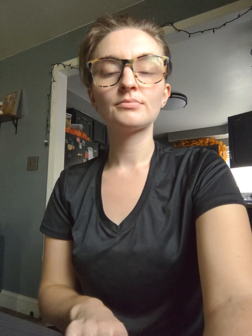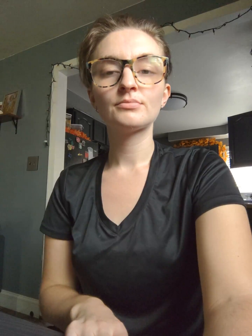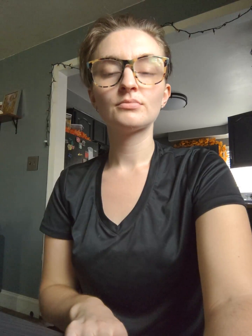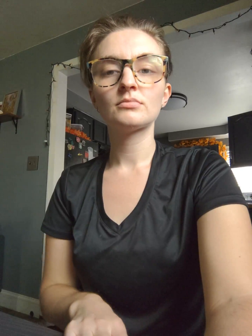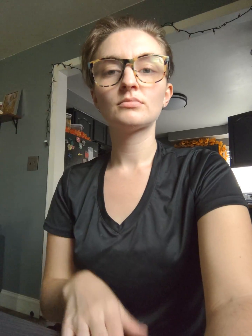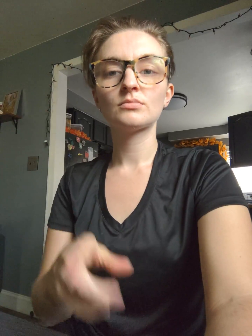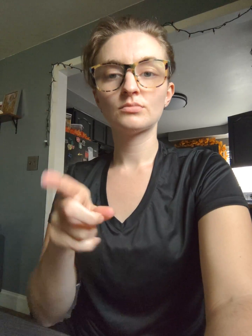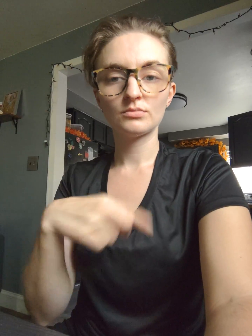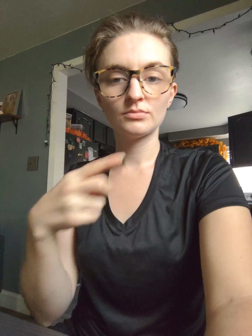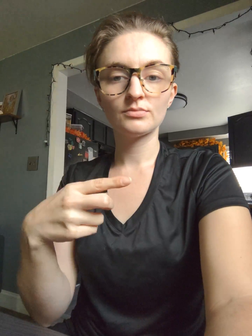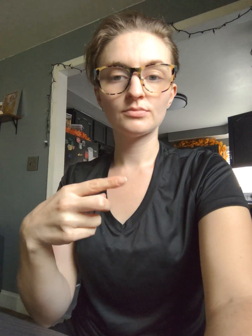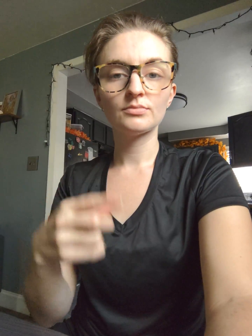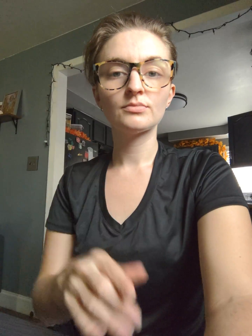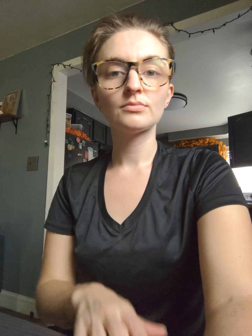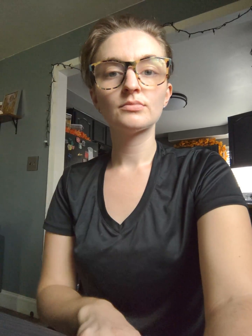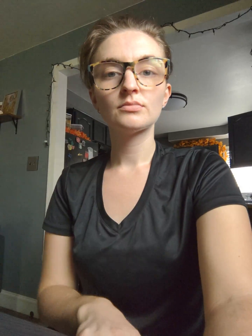about